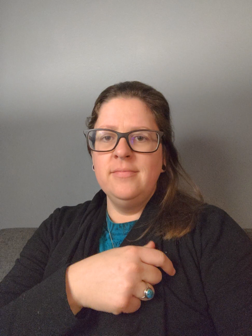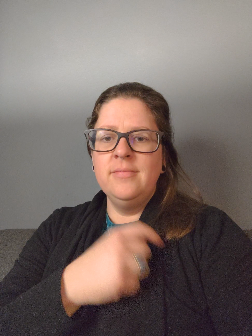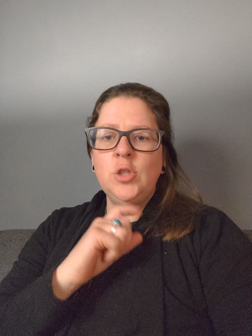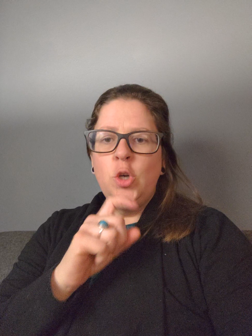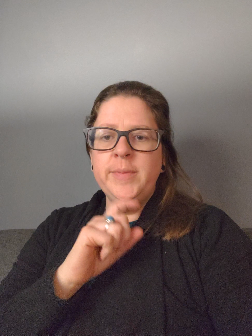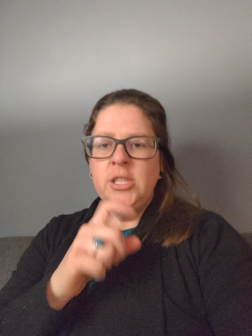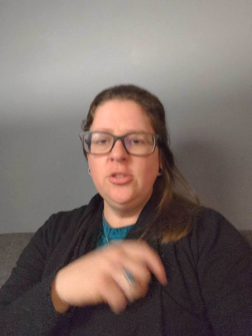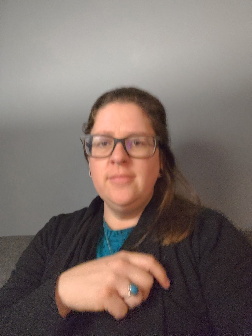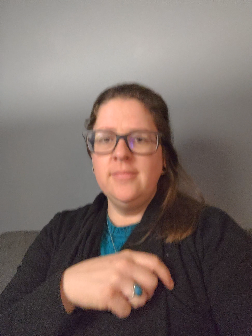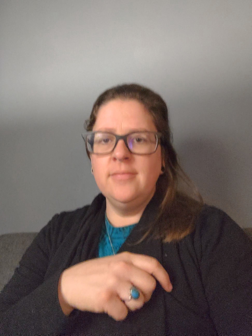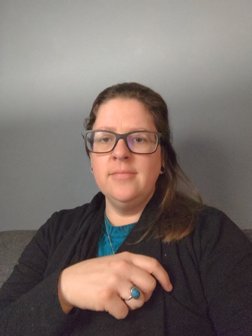garbage